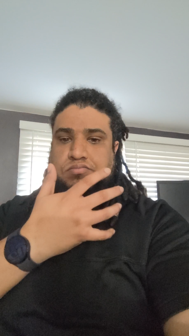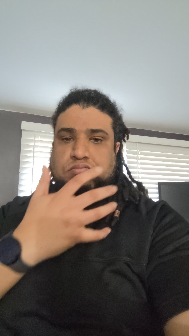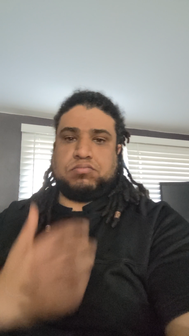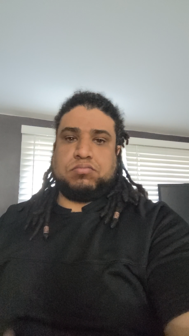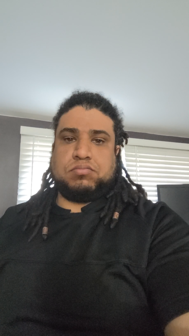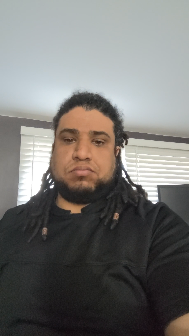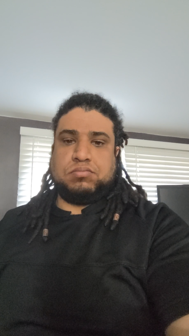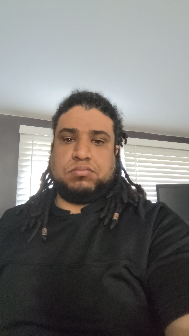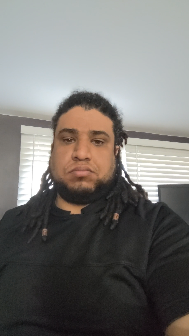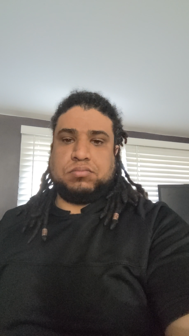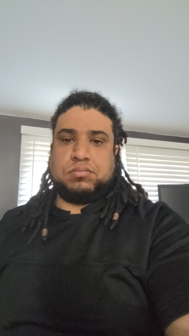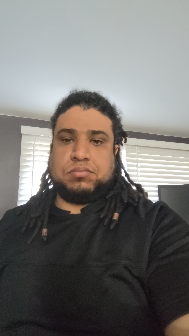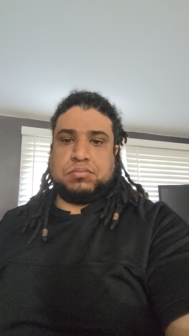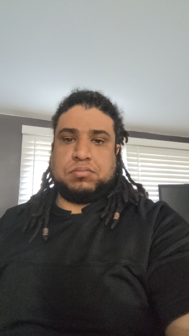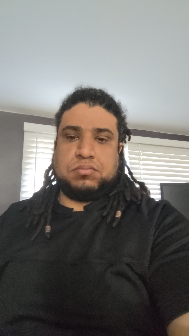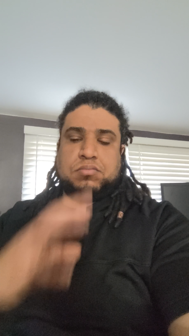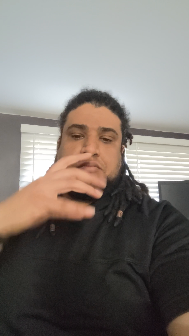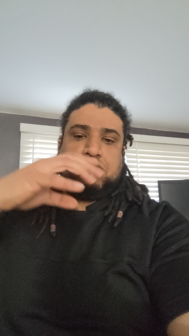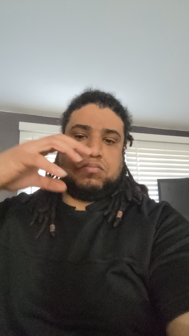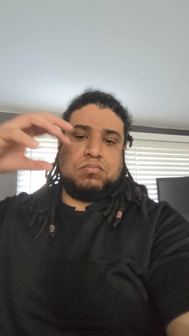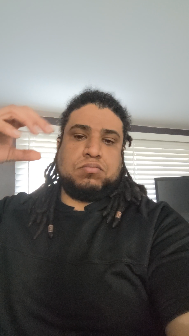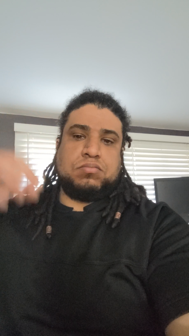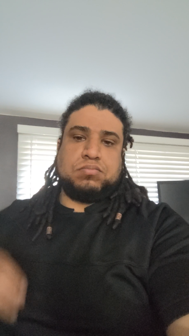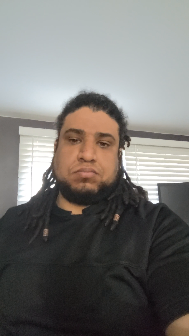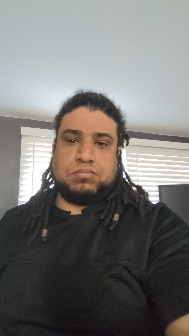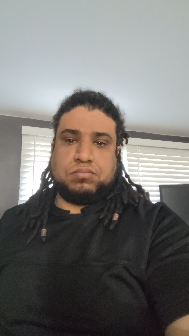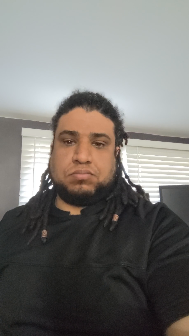bubbles